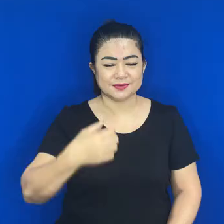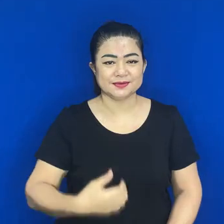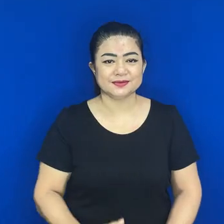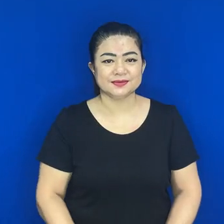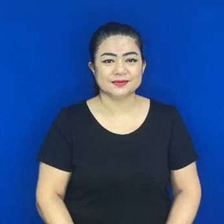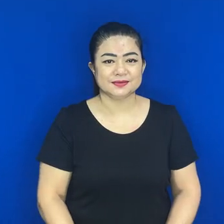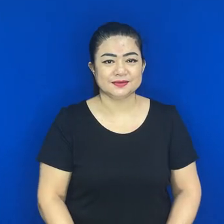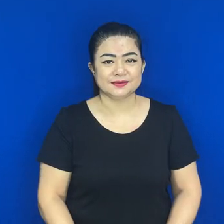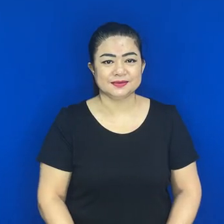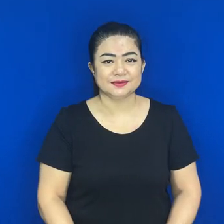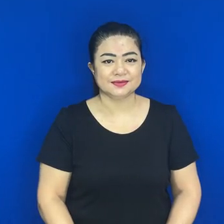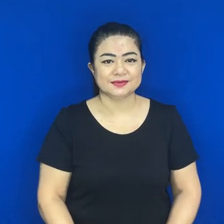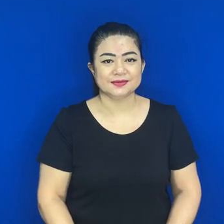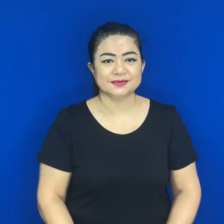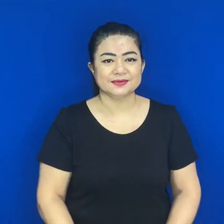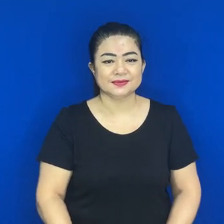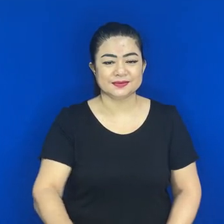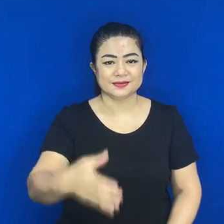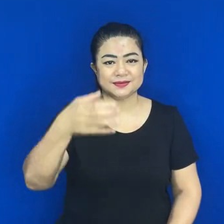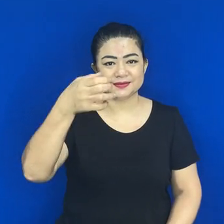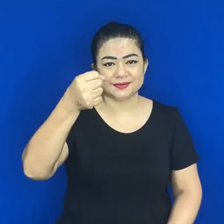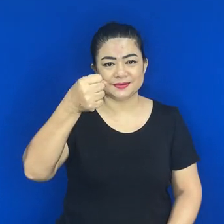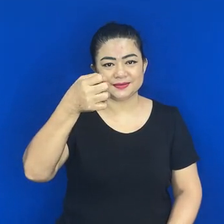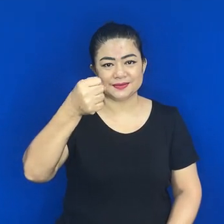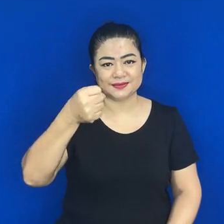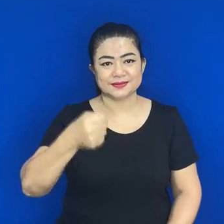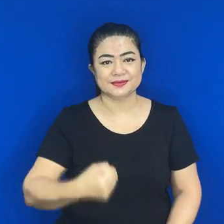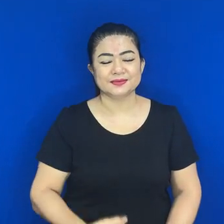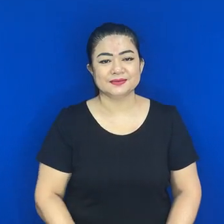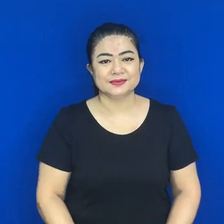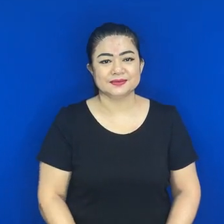milk